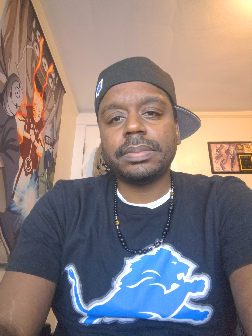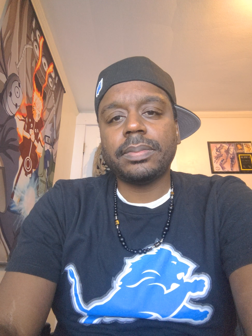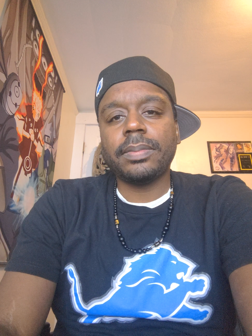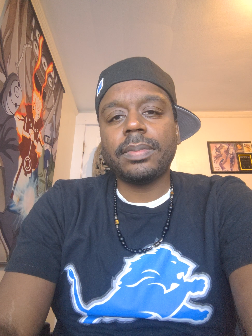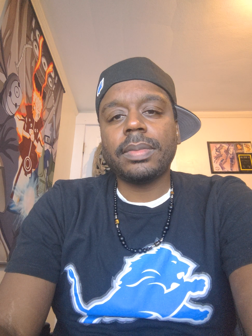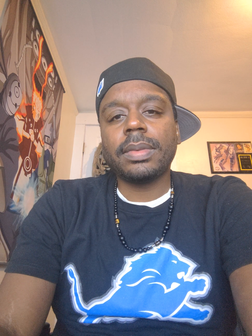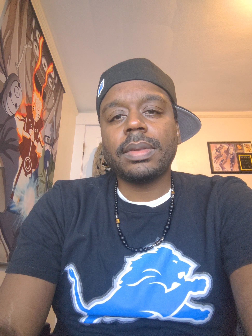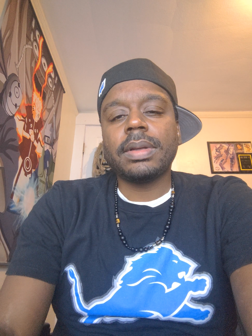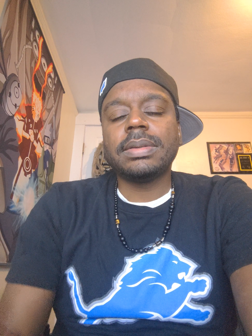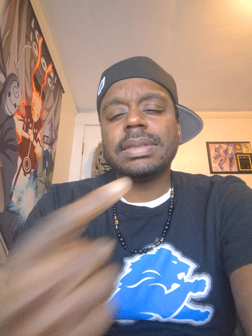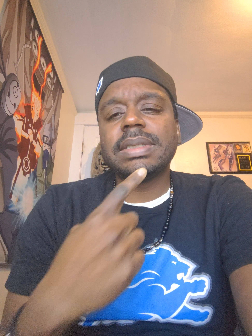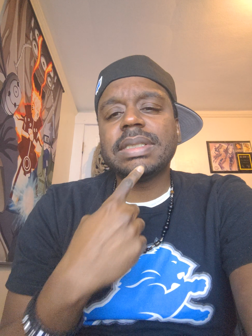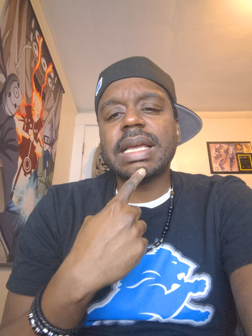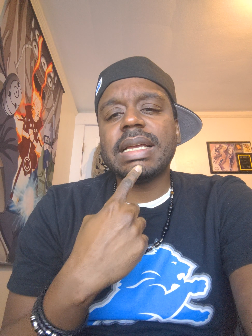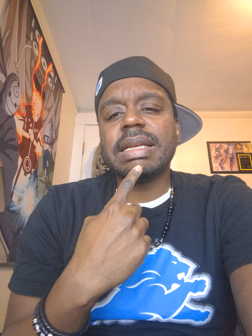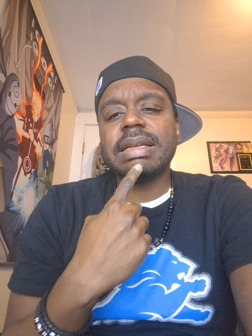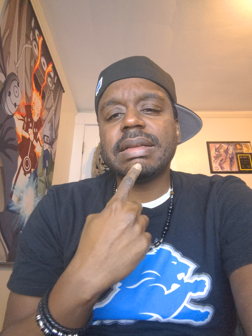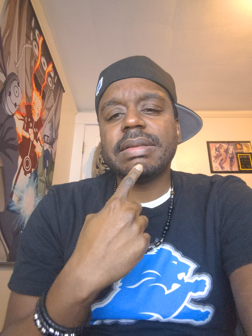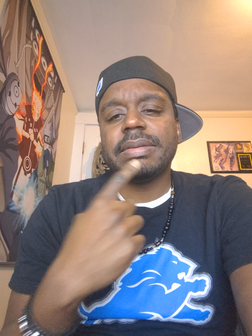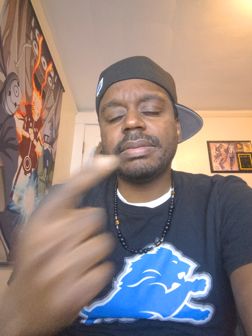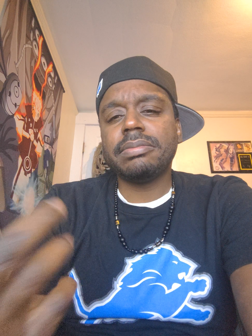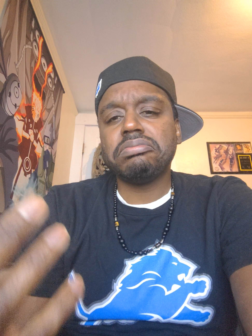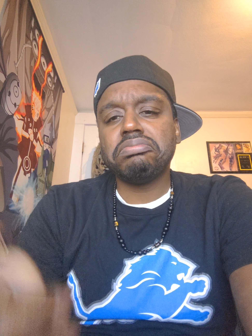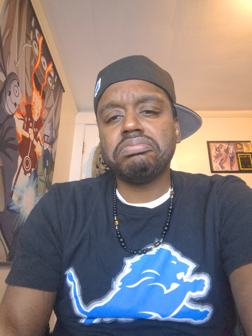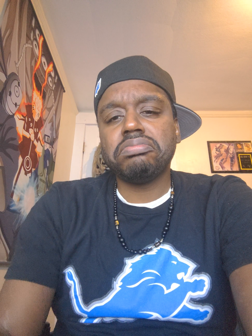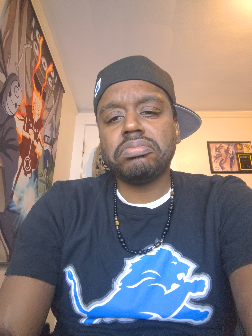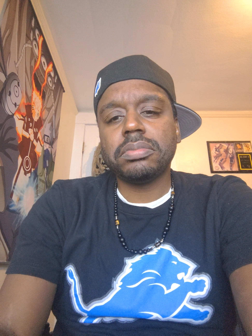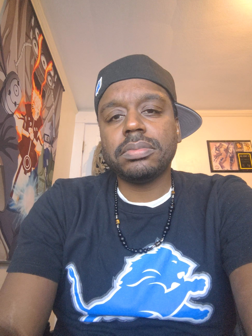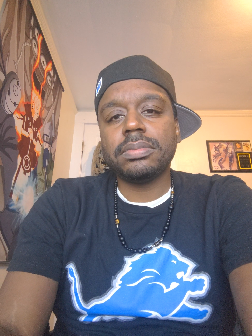say